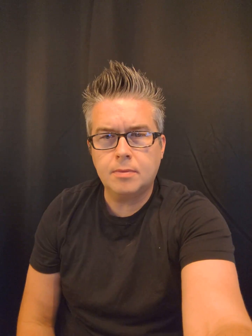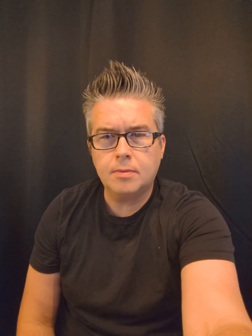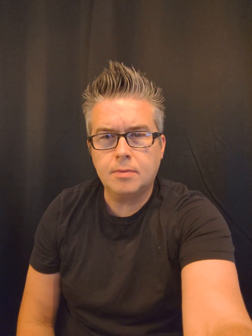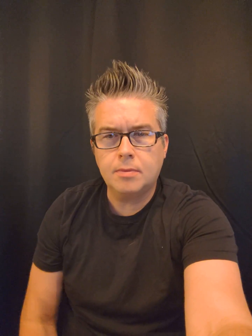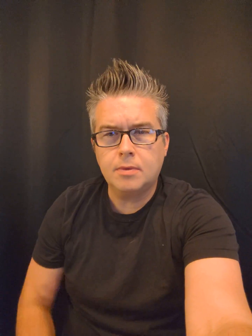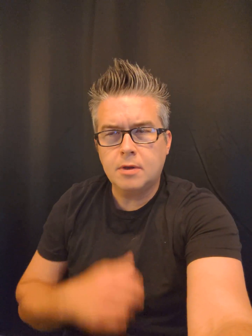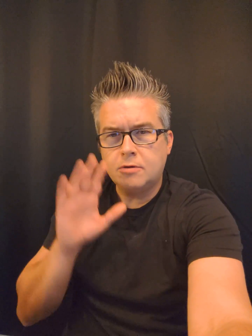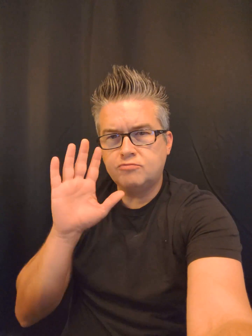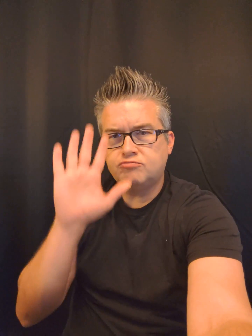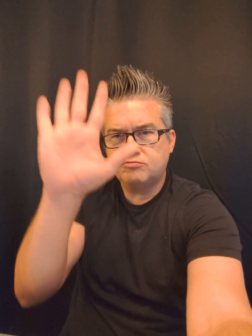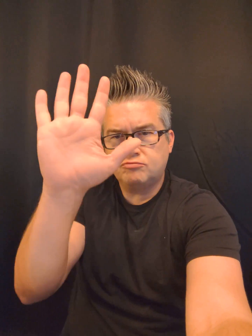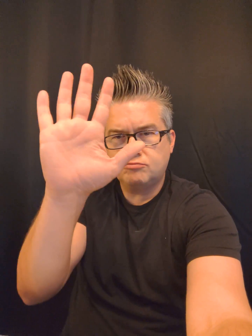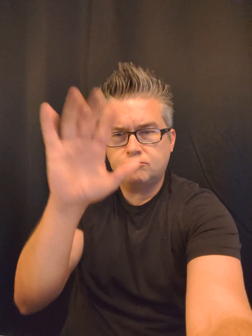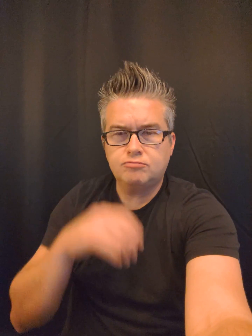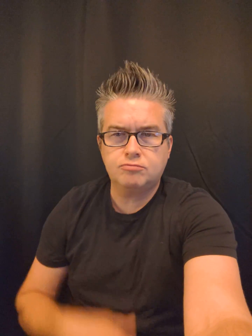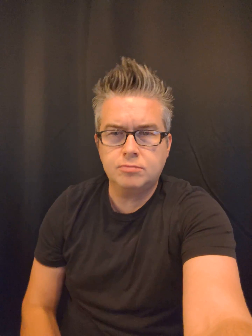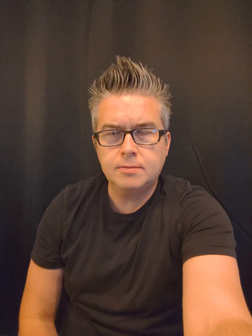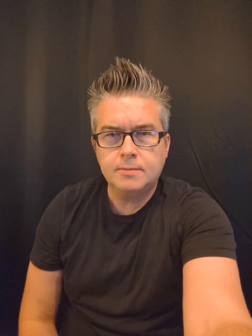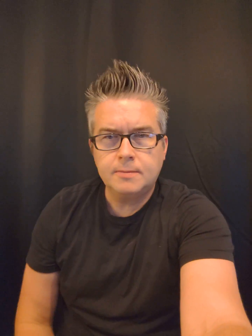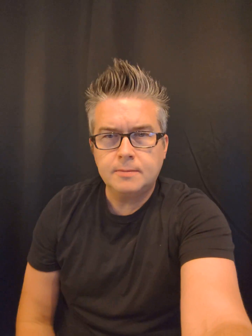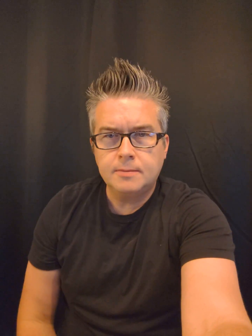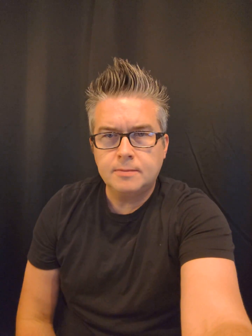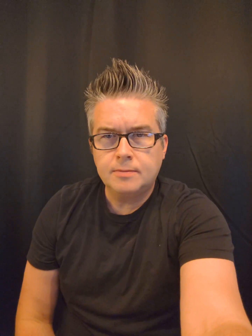give me five